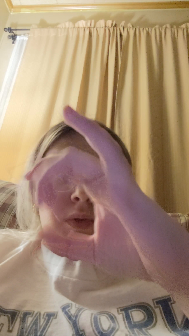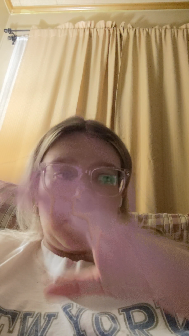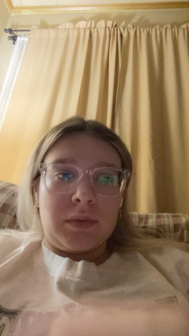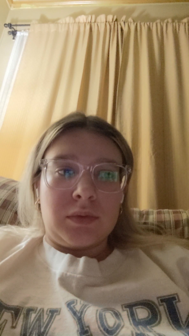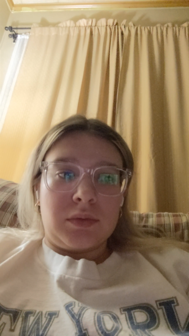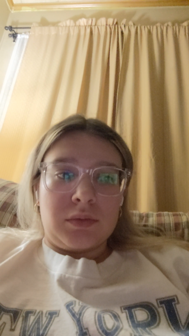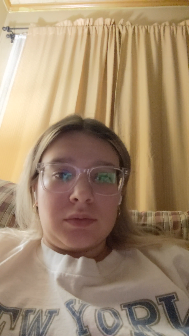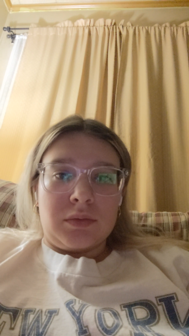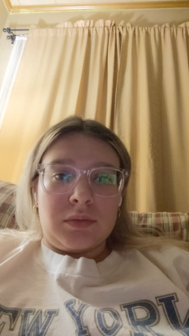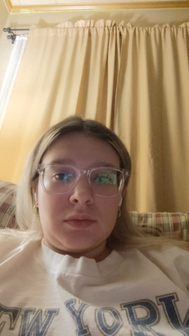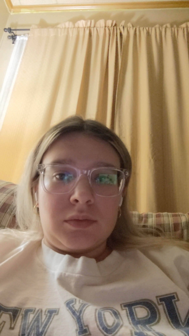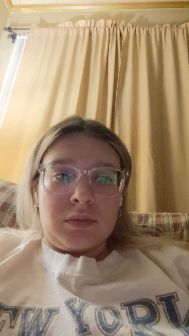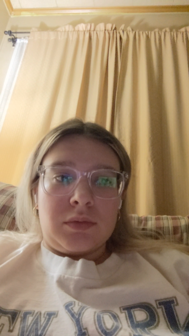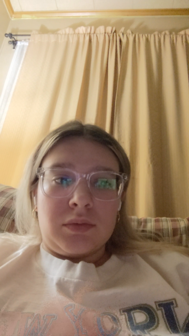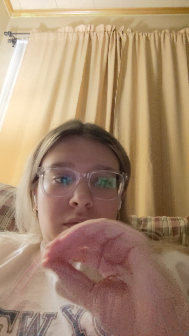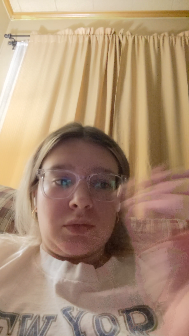none